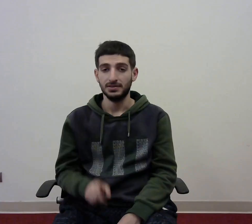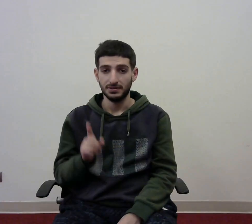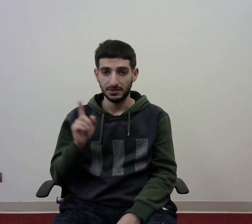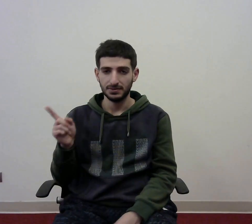O